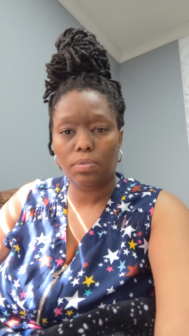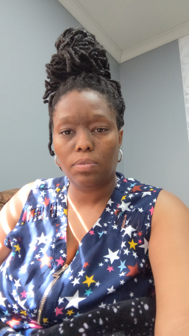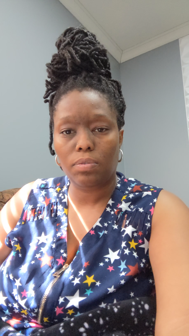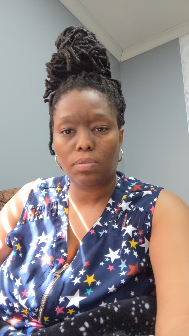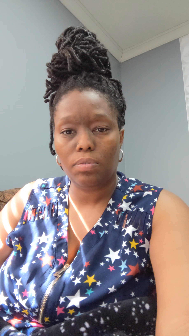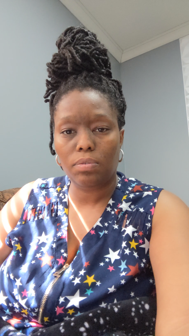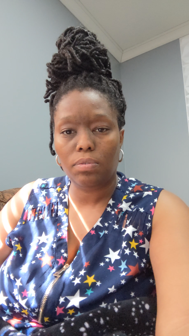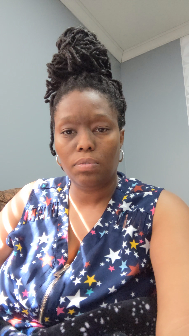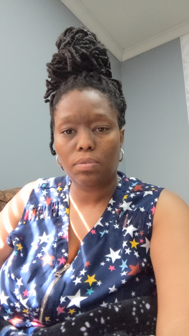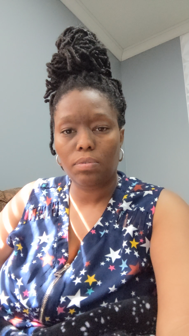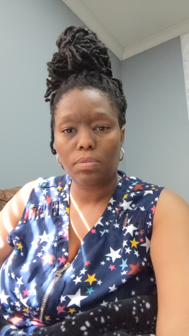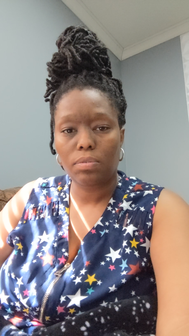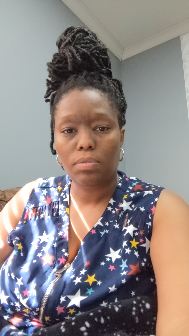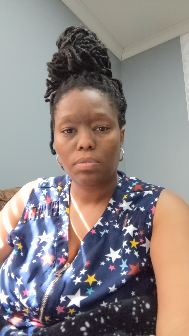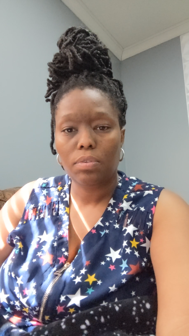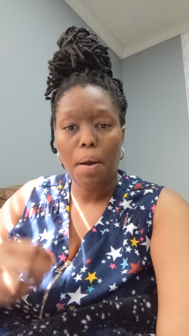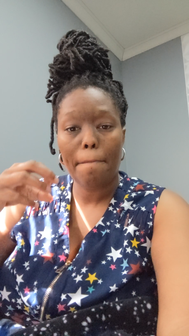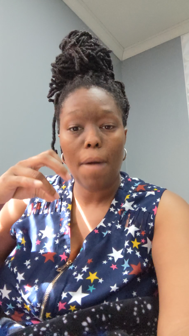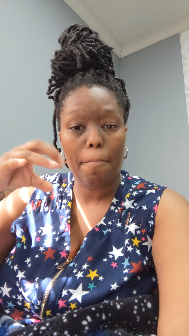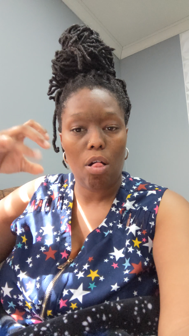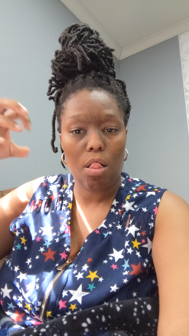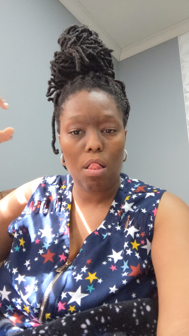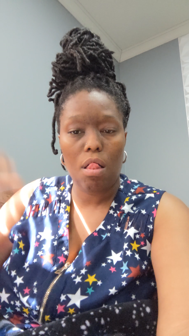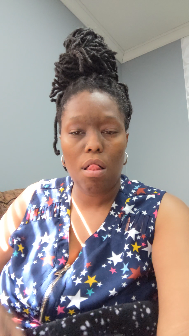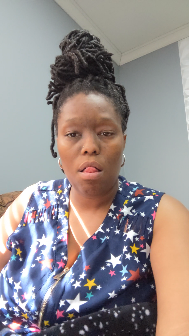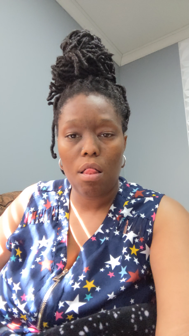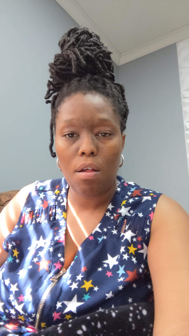bubbles